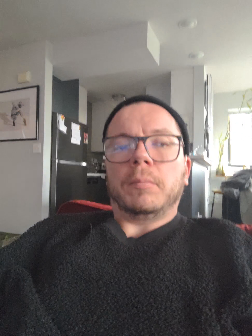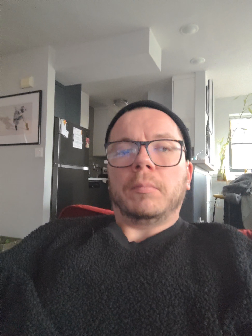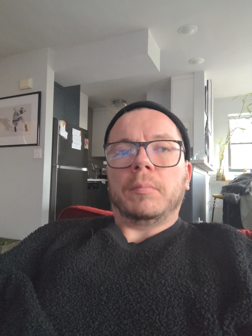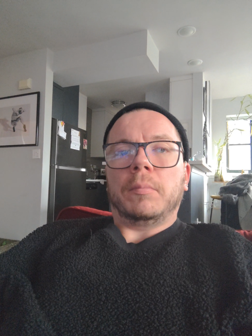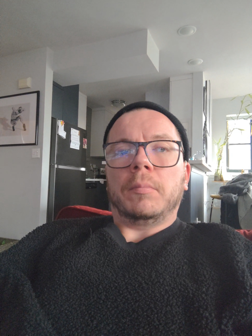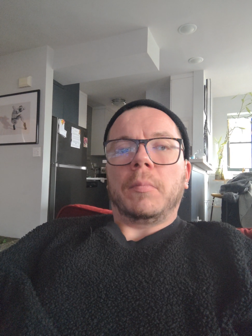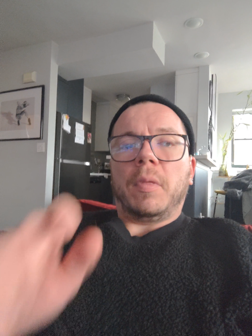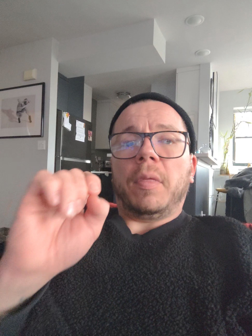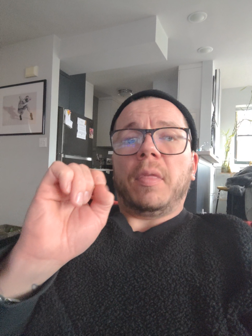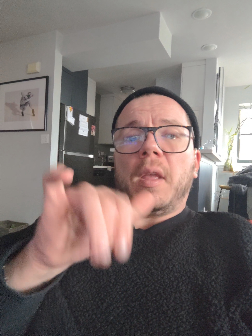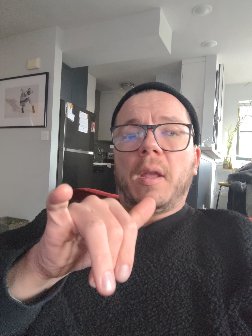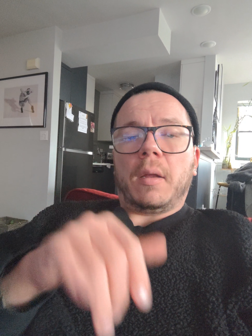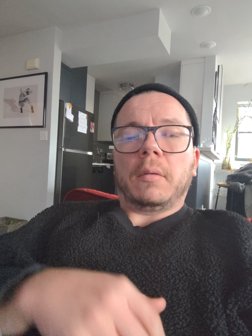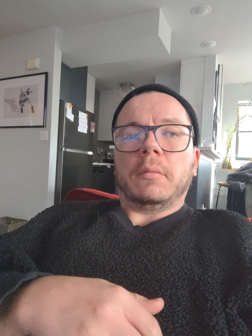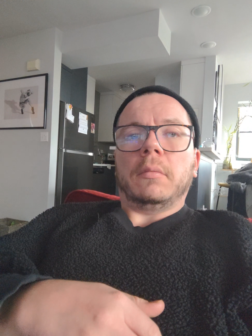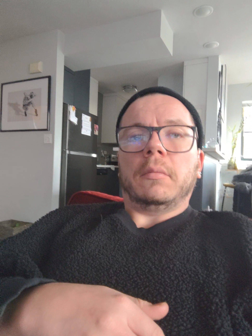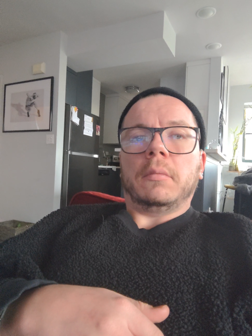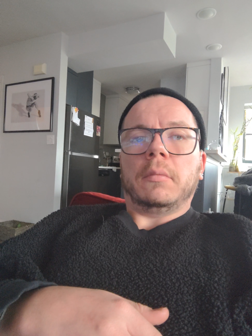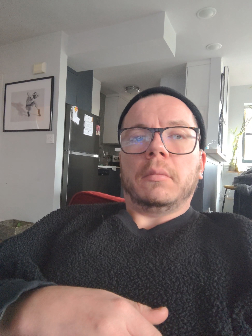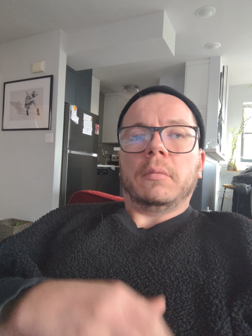that